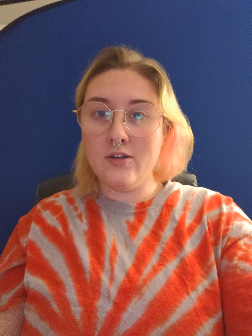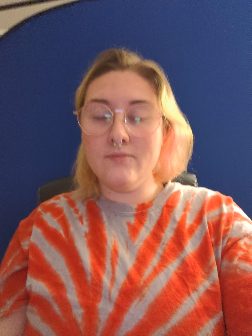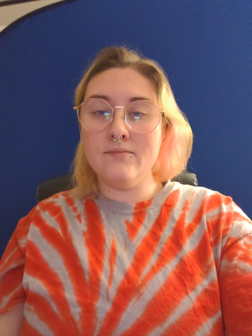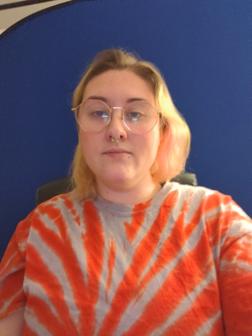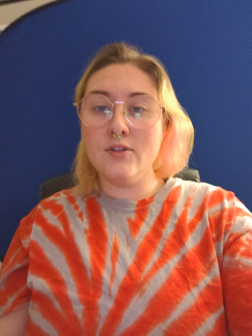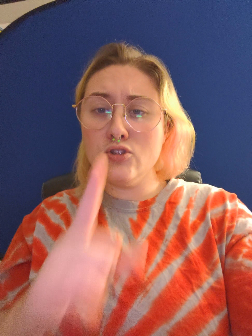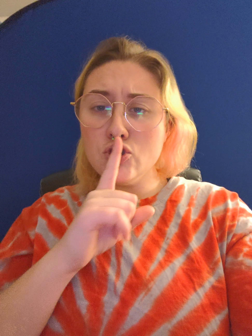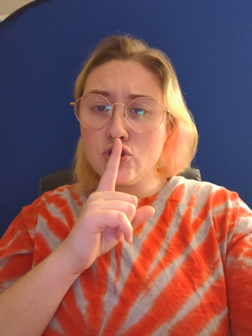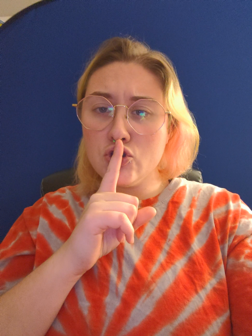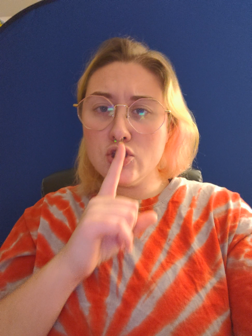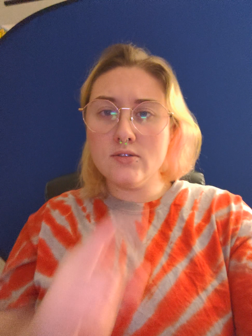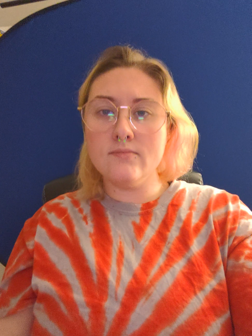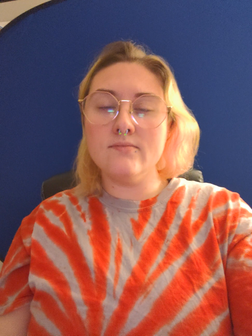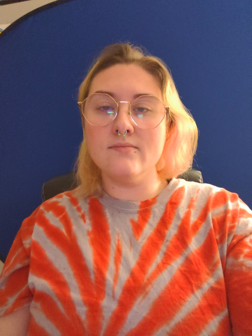shhh